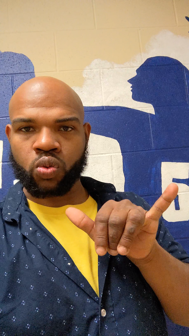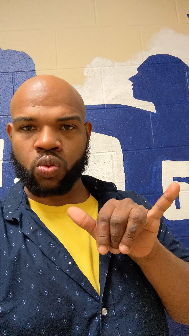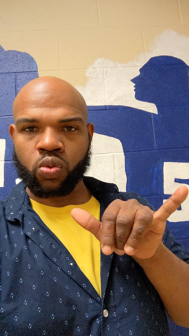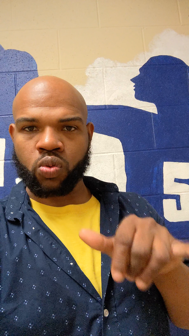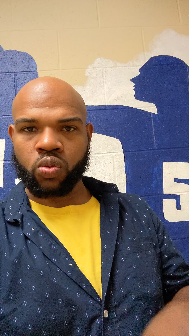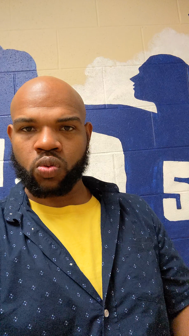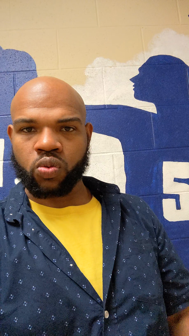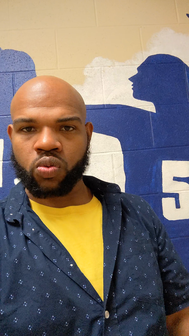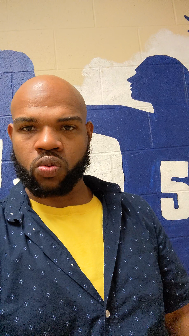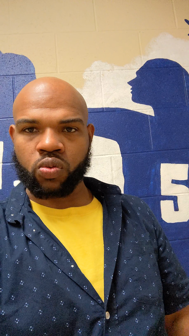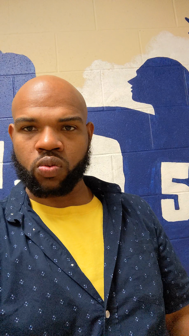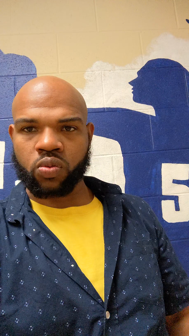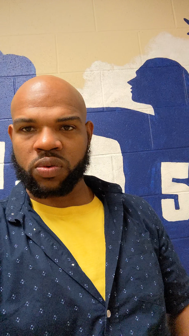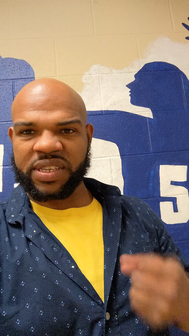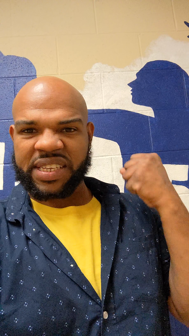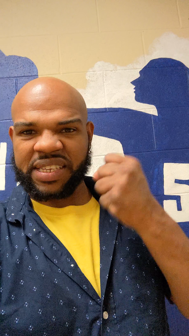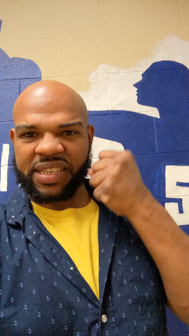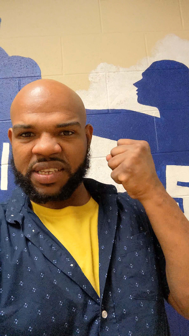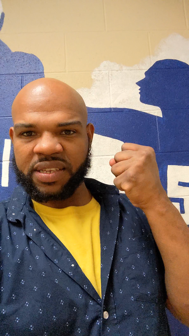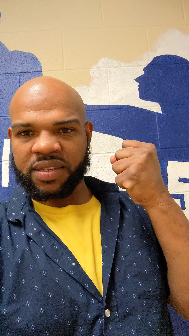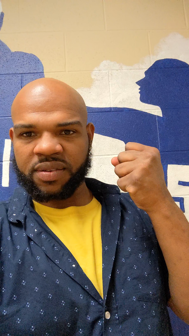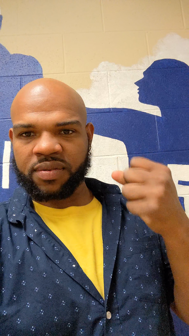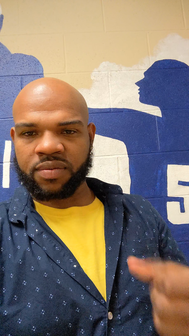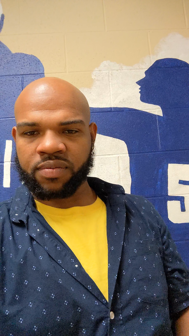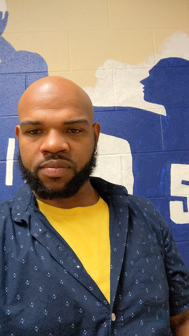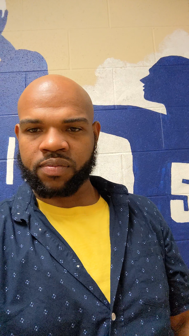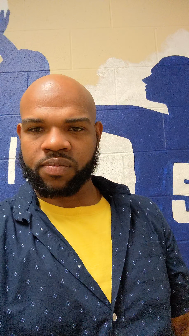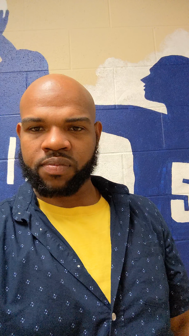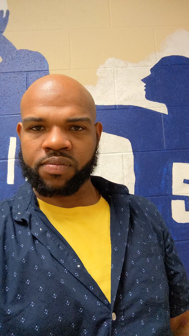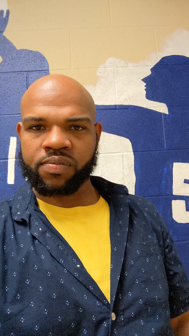hit